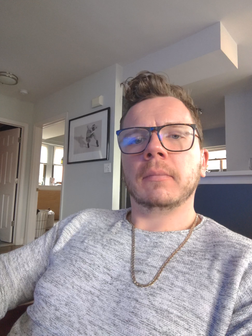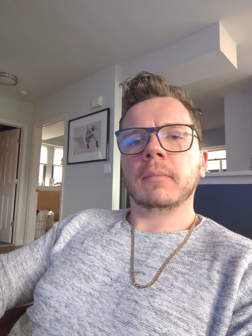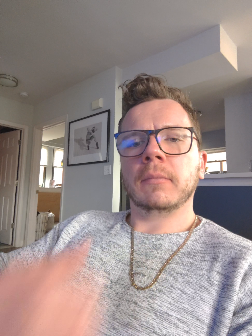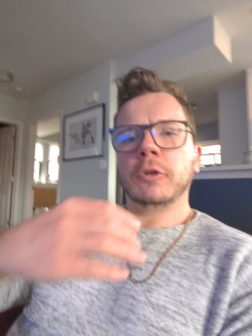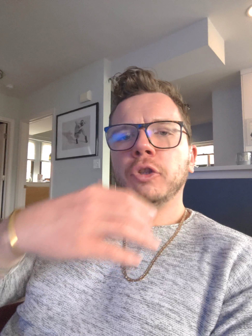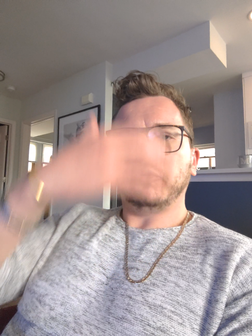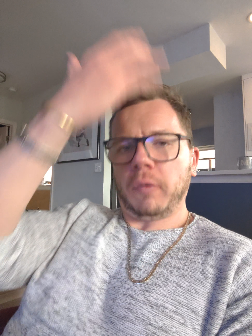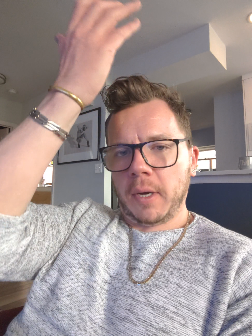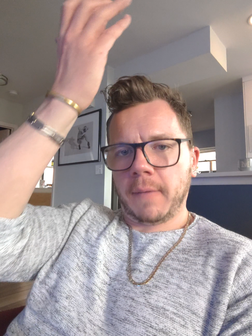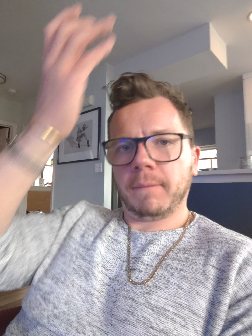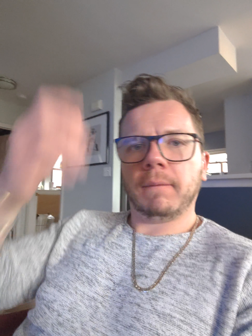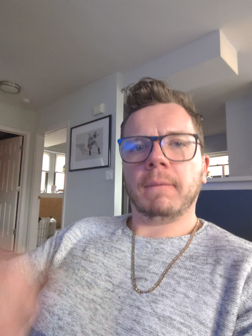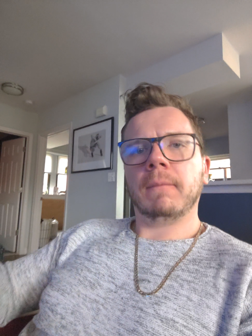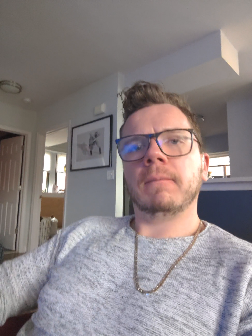giraffe